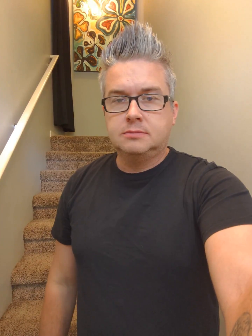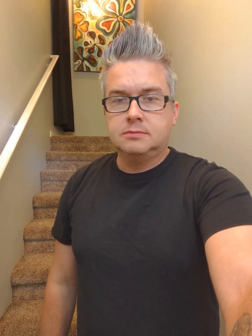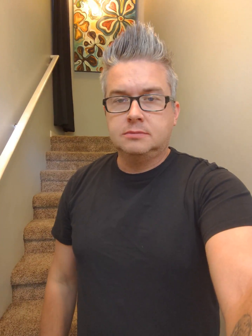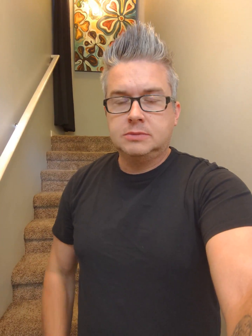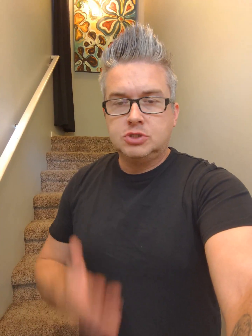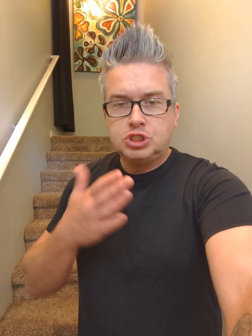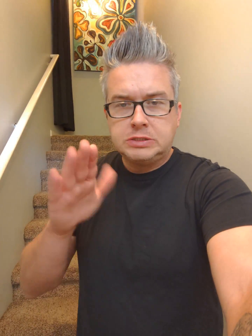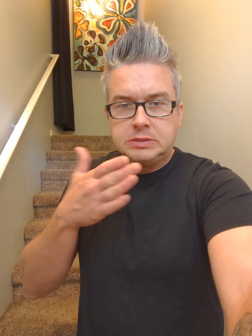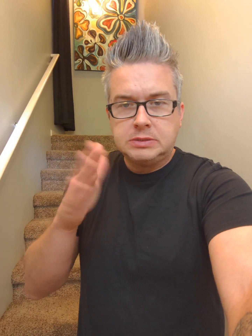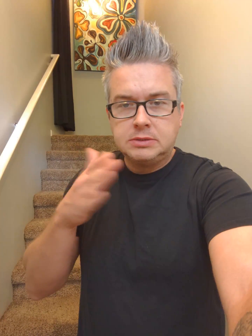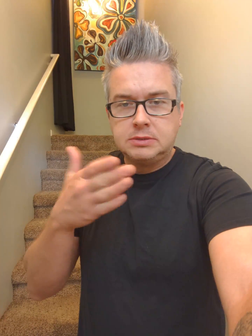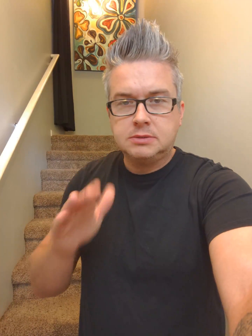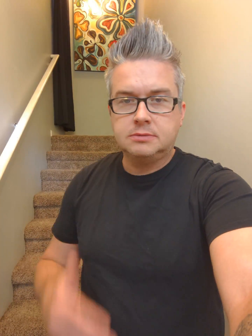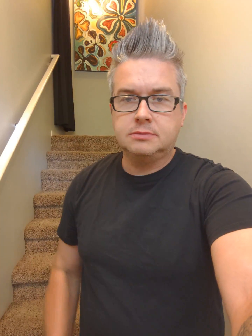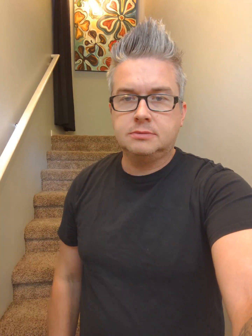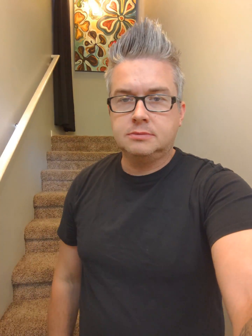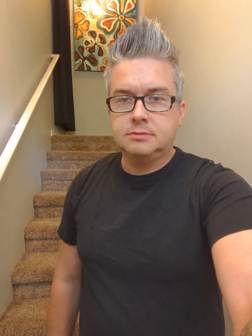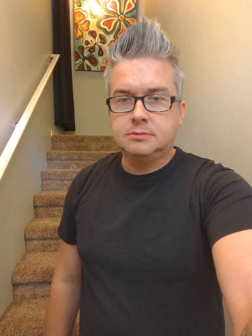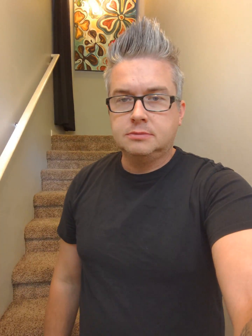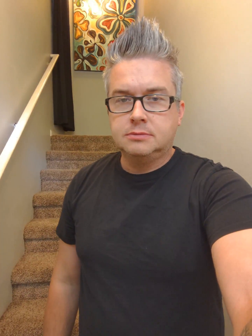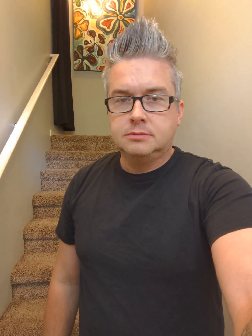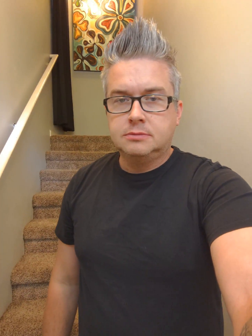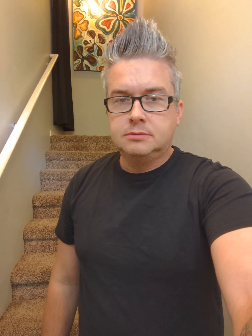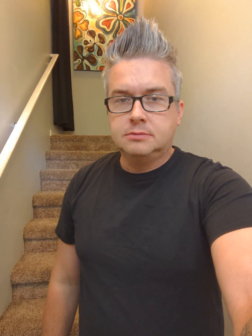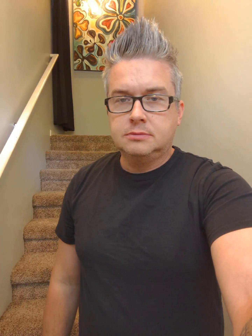share